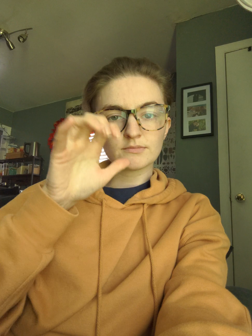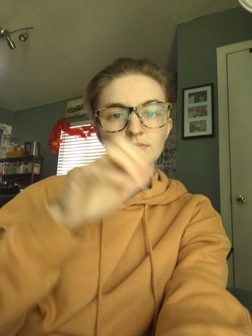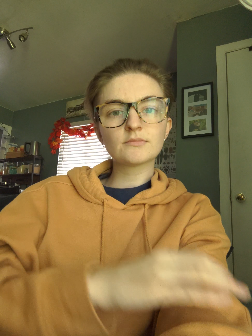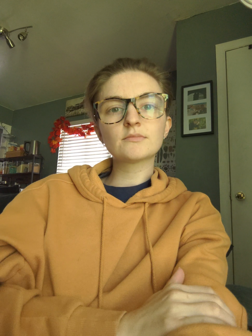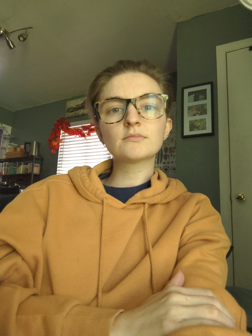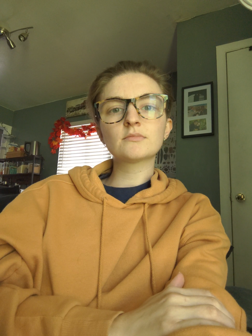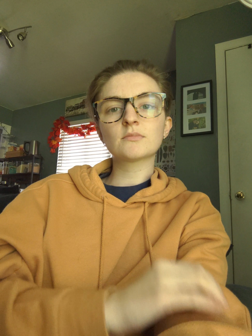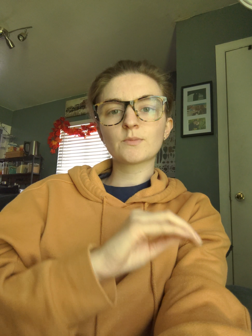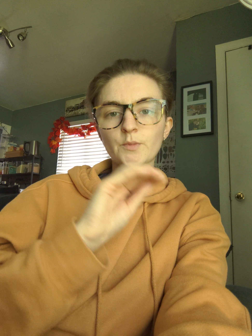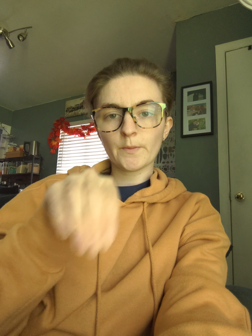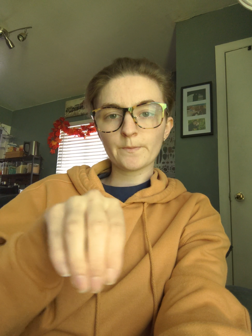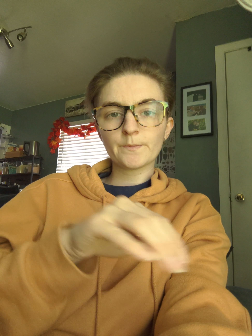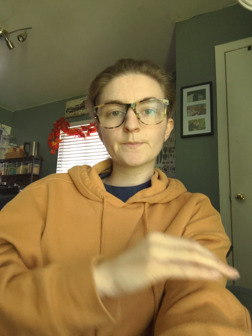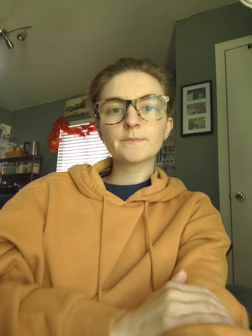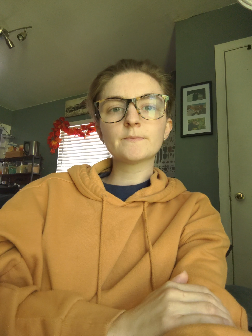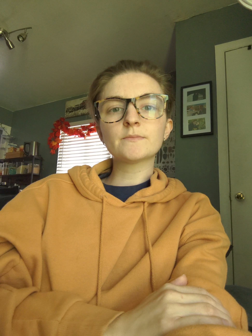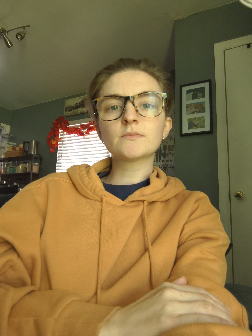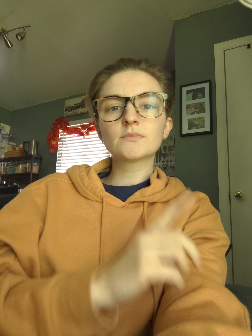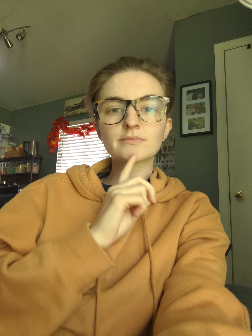put